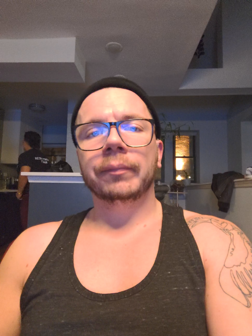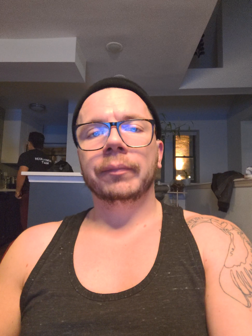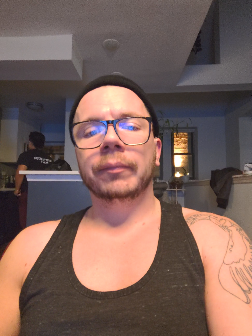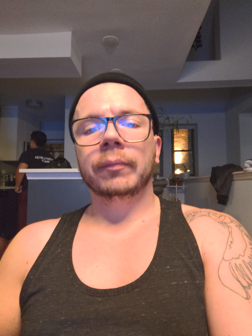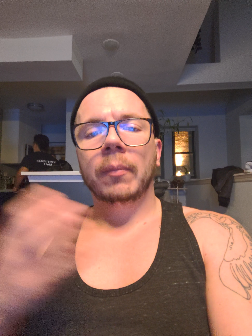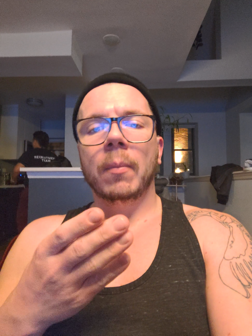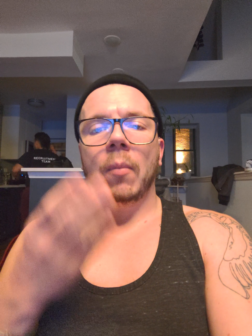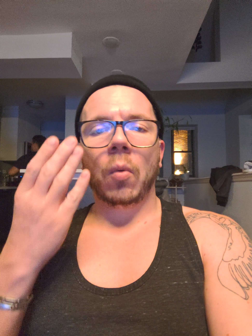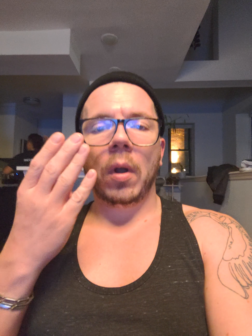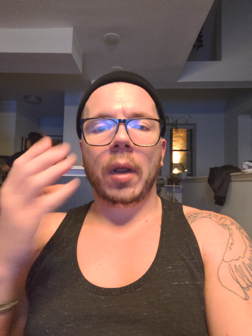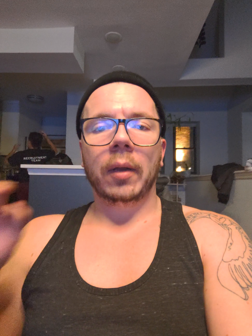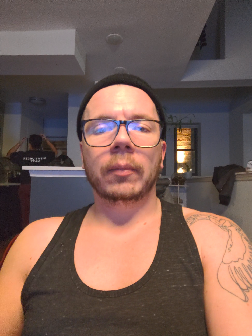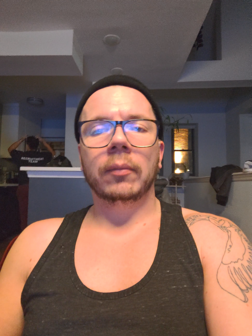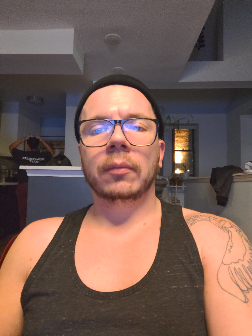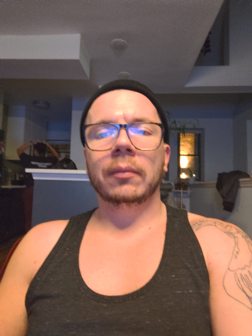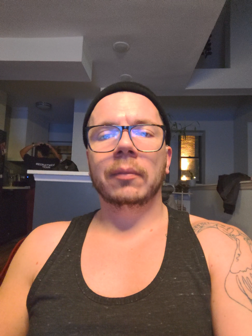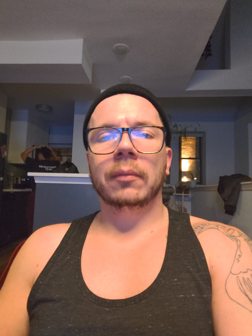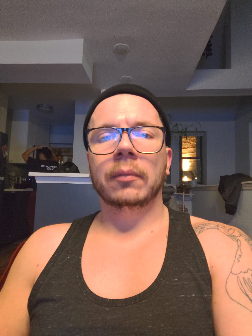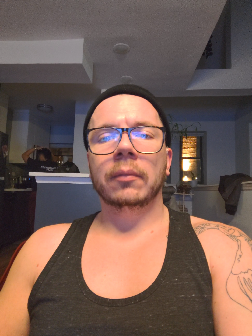morning